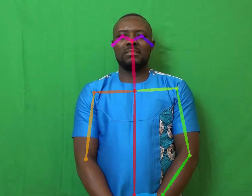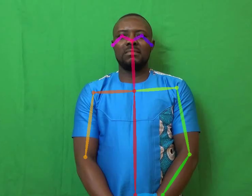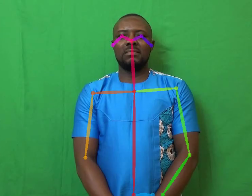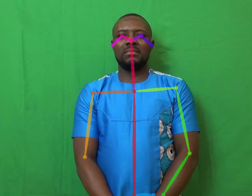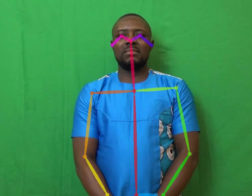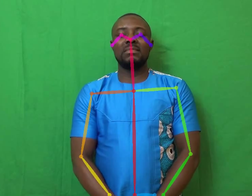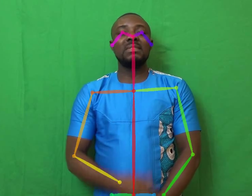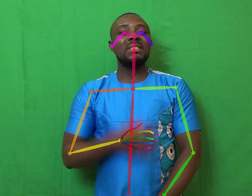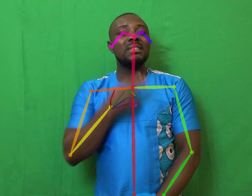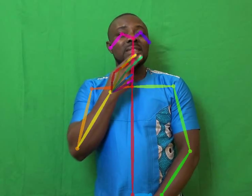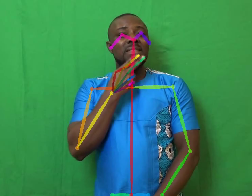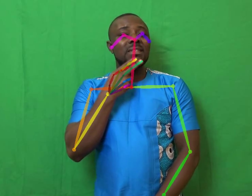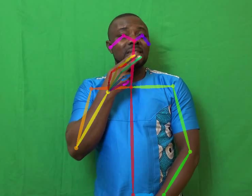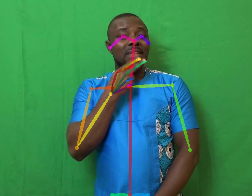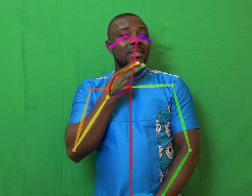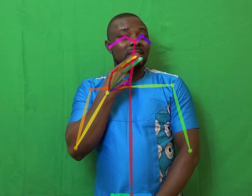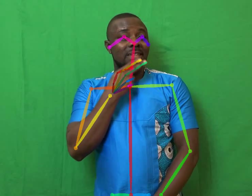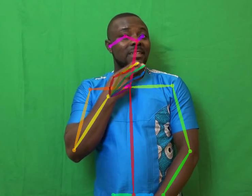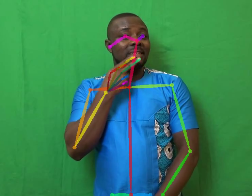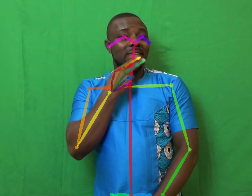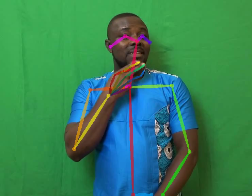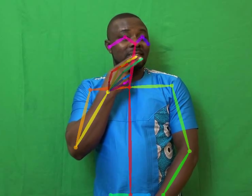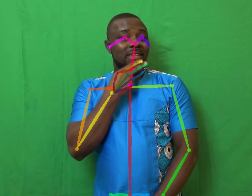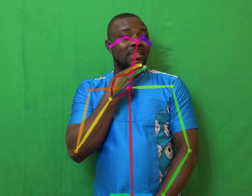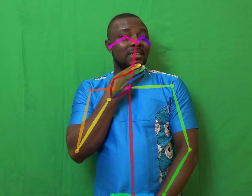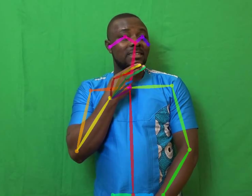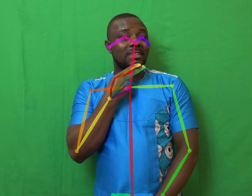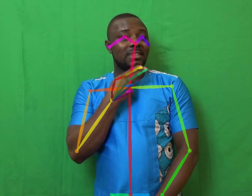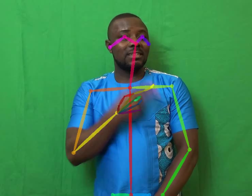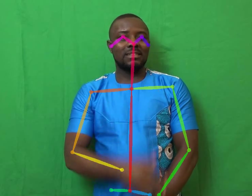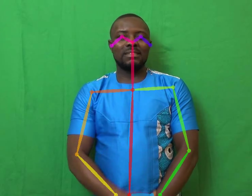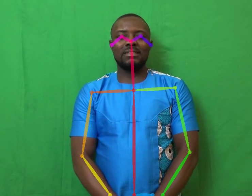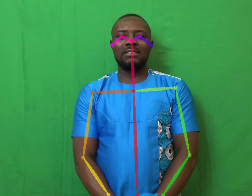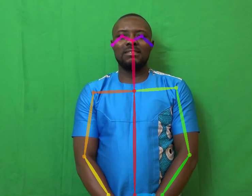mineral